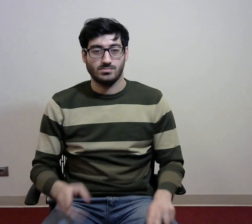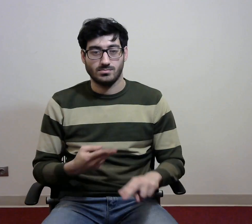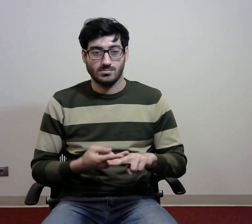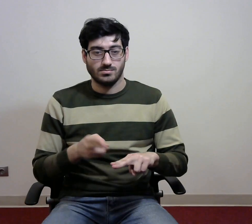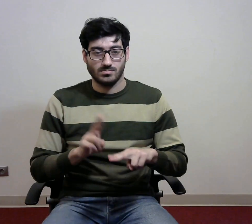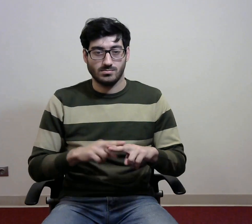bu